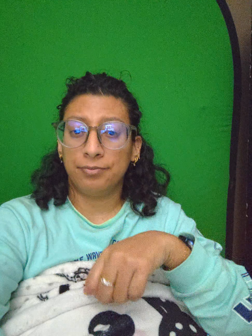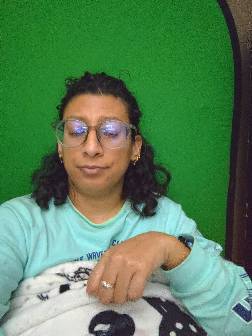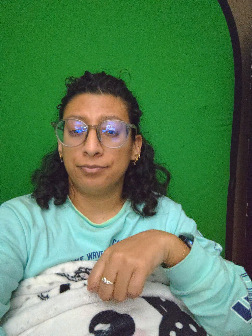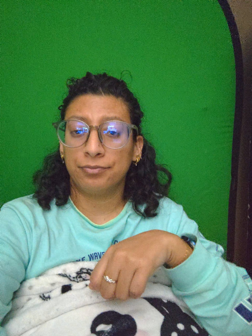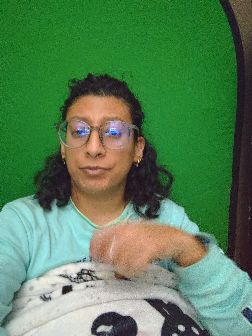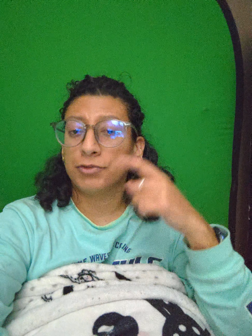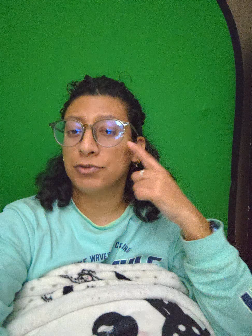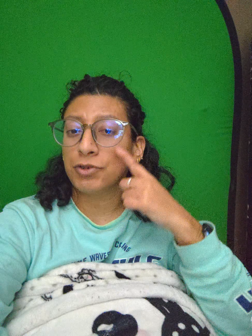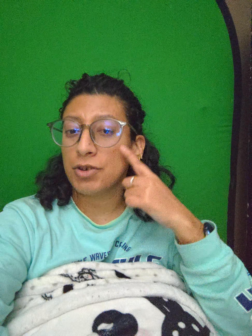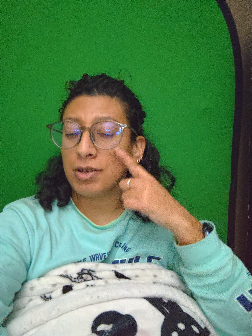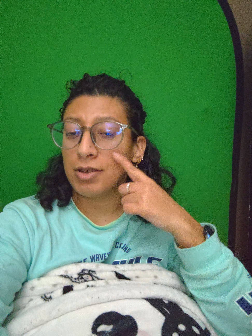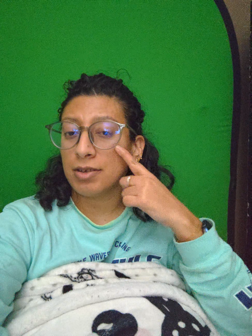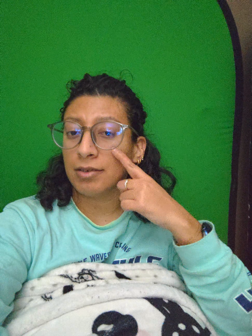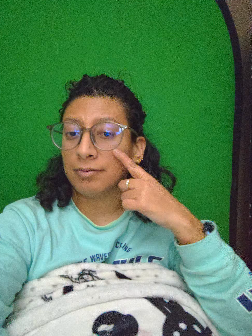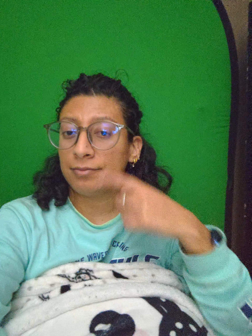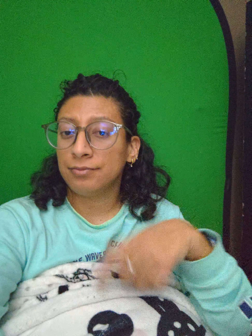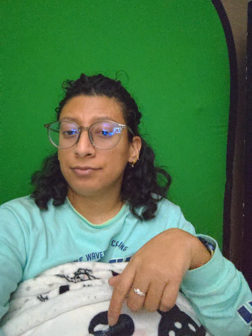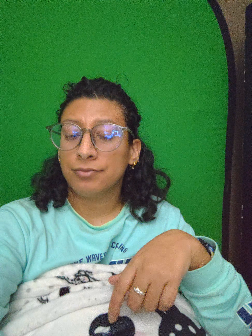cheek